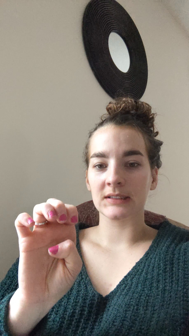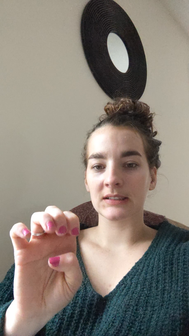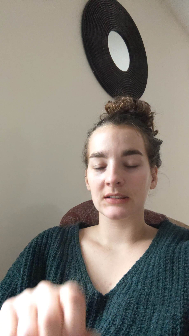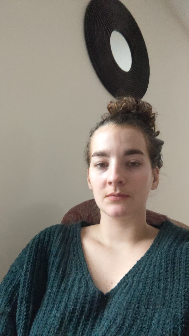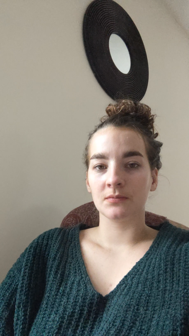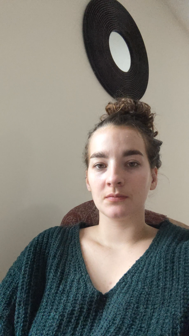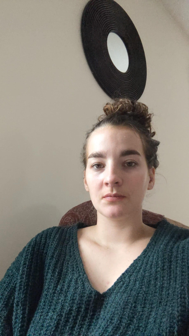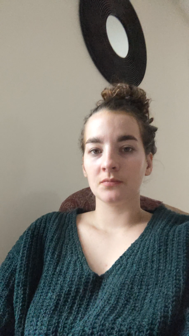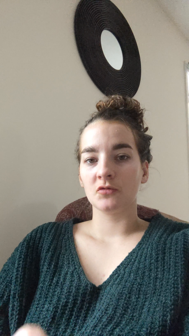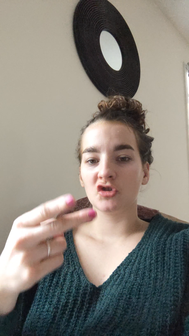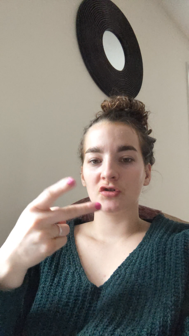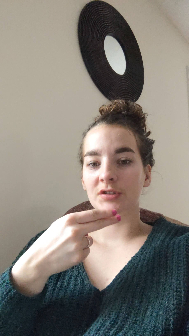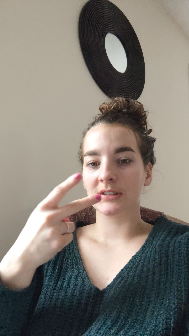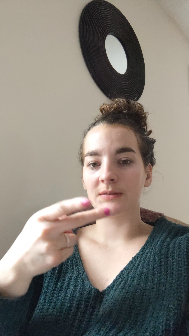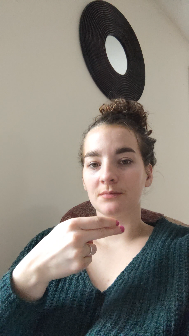sheep